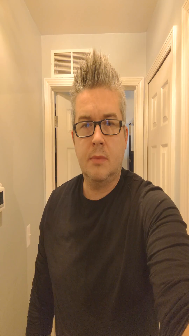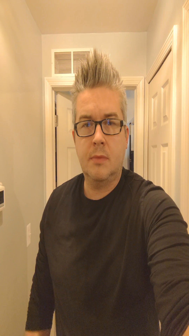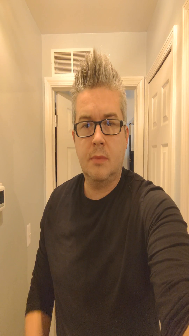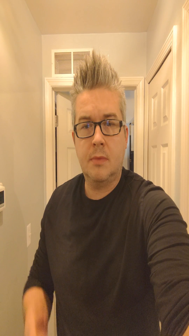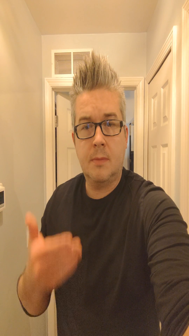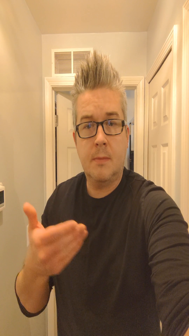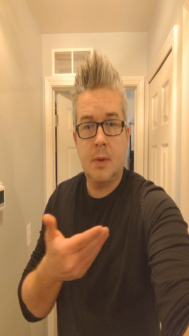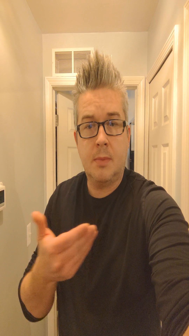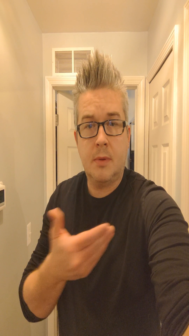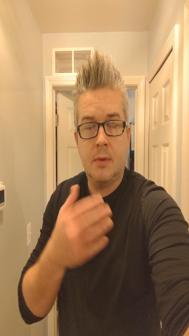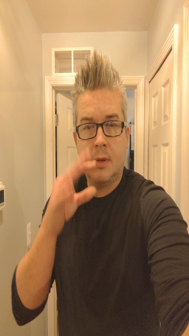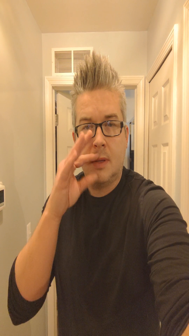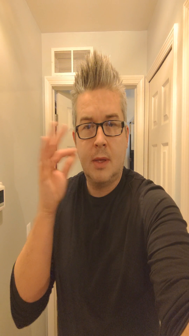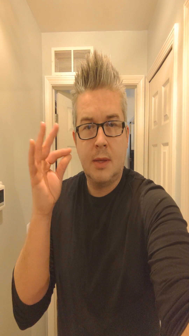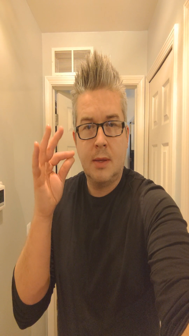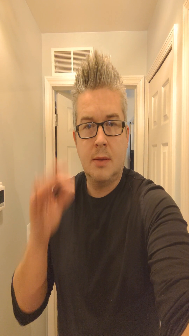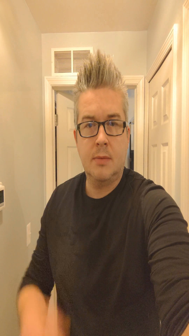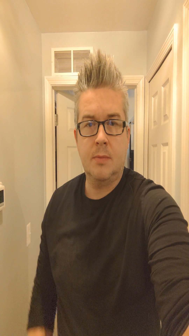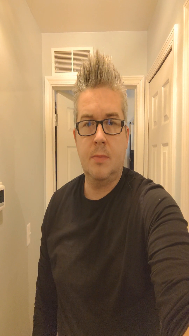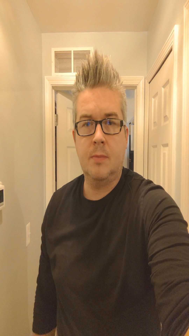kitty